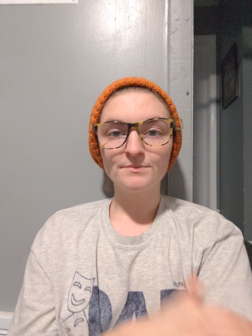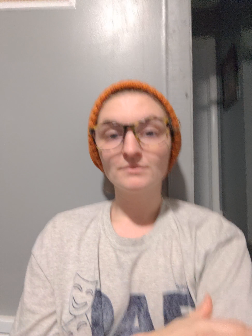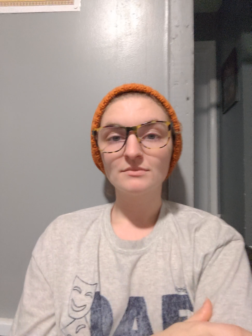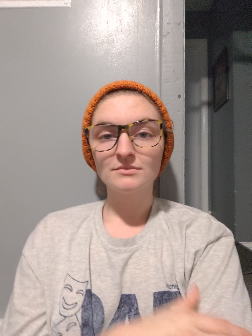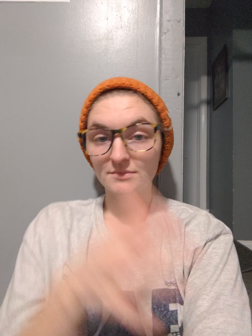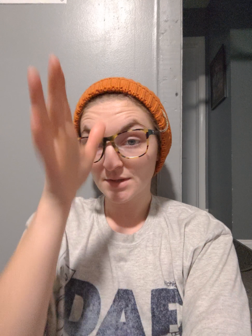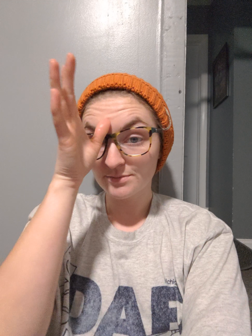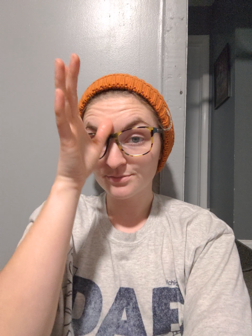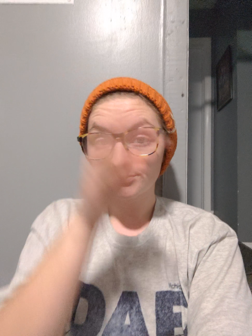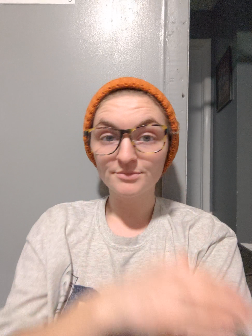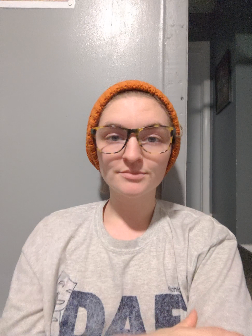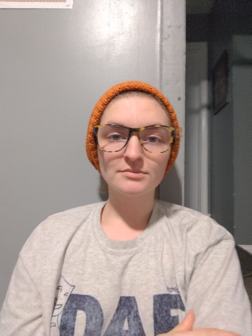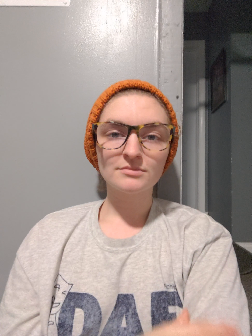dad